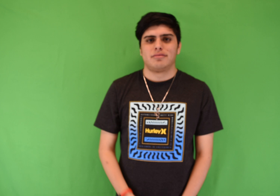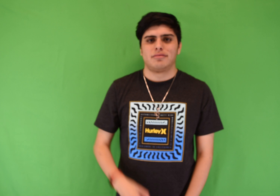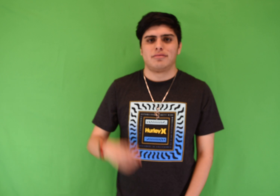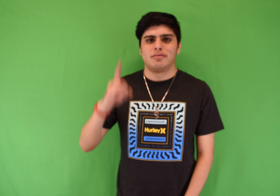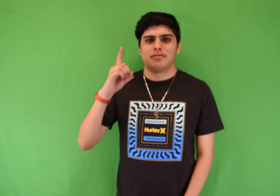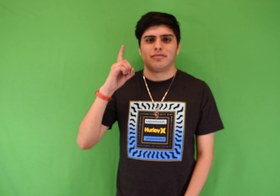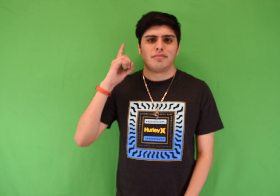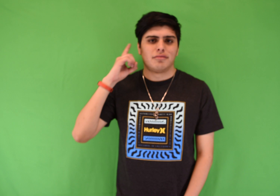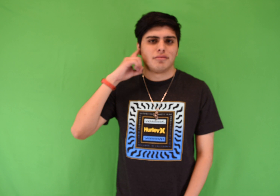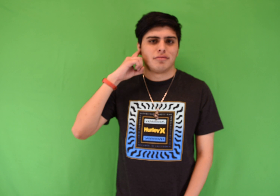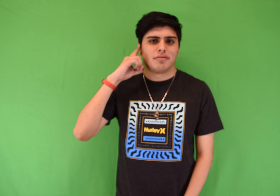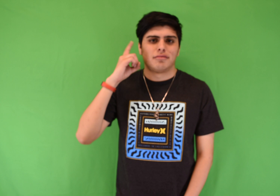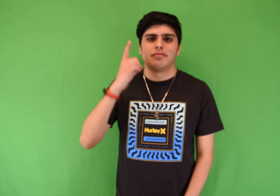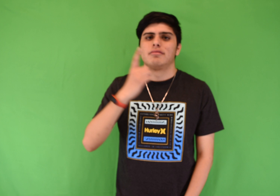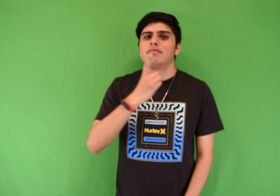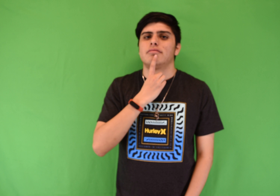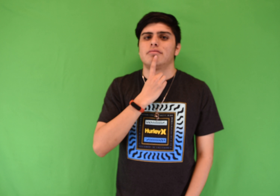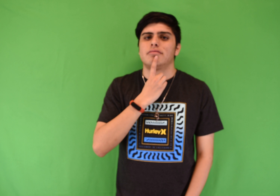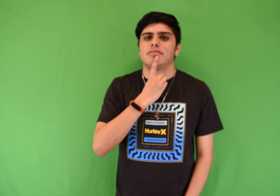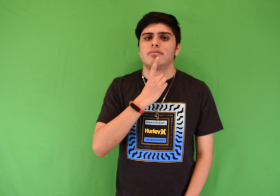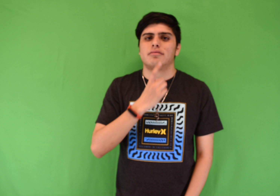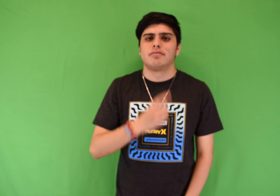sordo